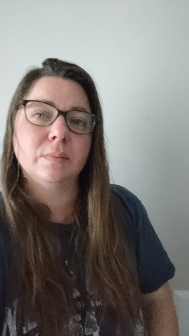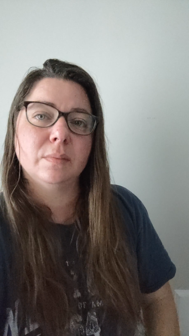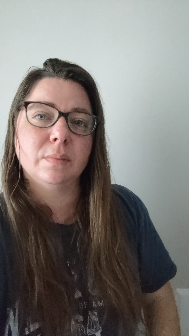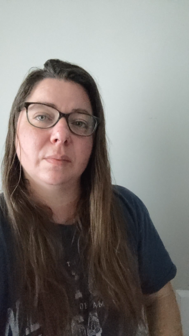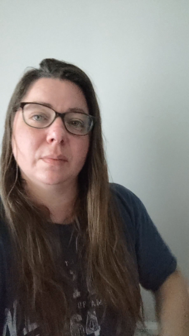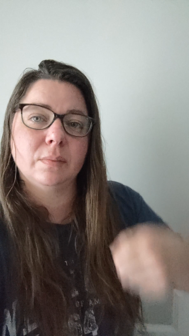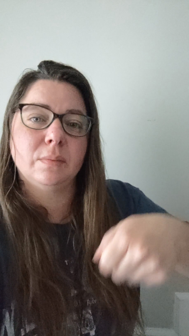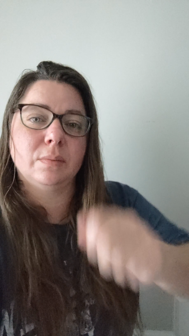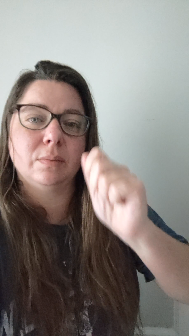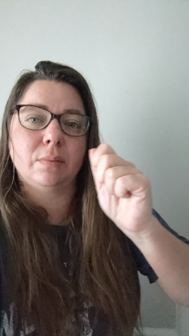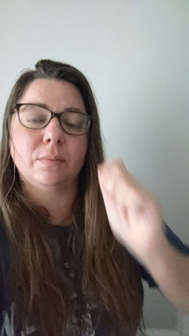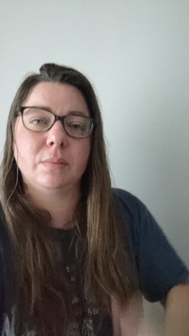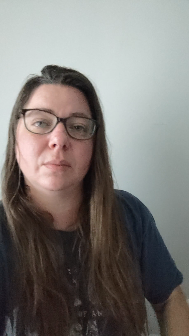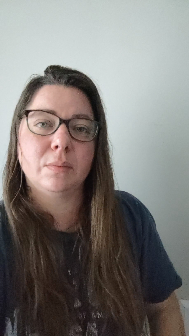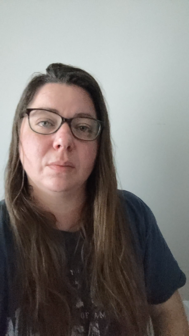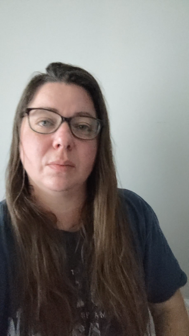shovel